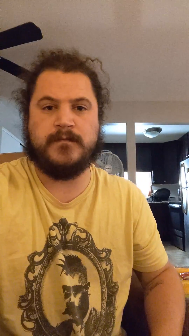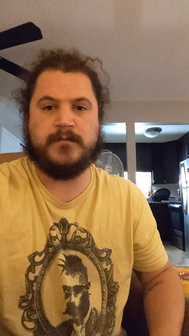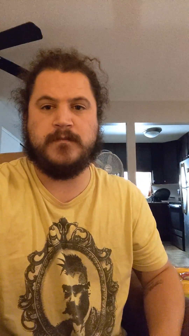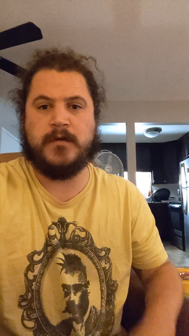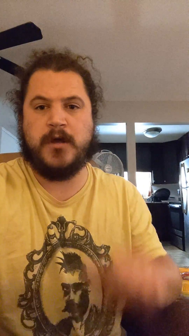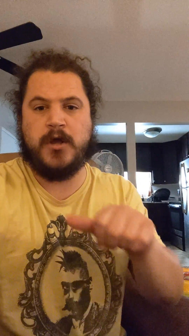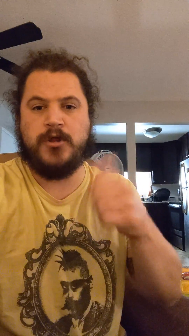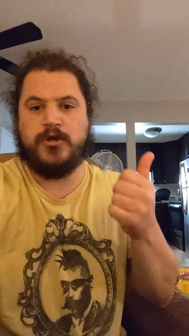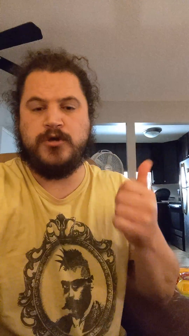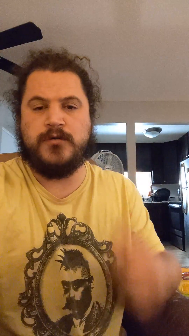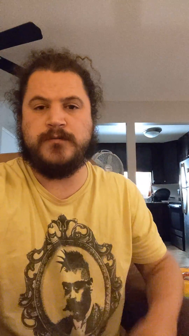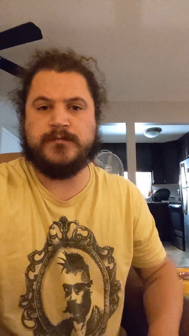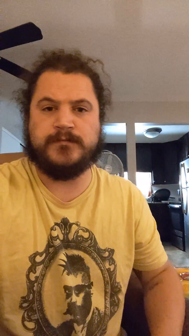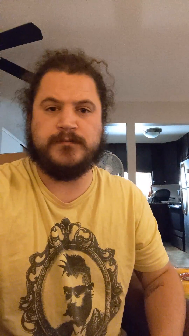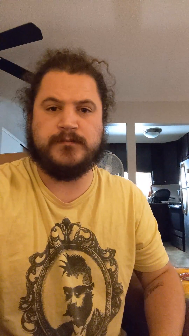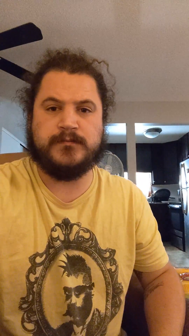other